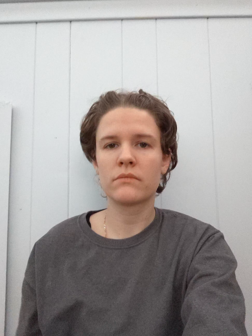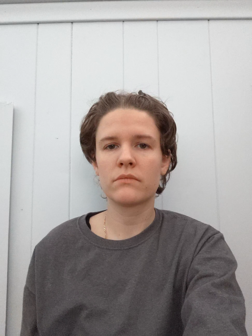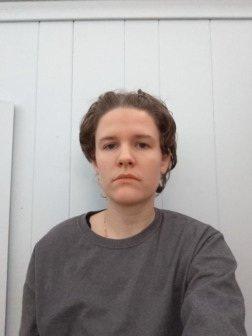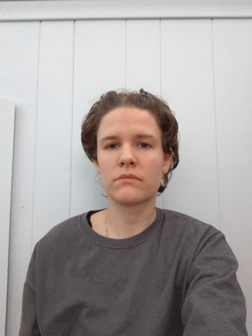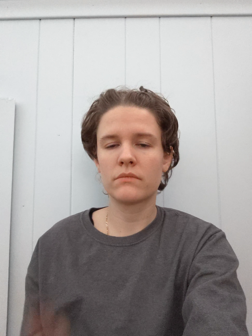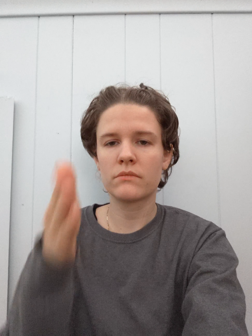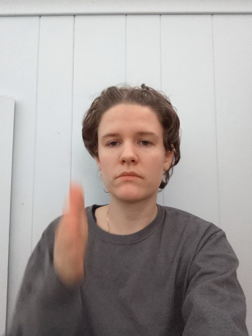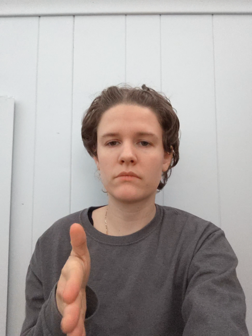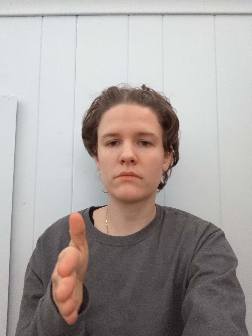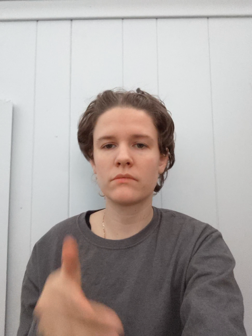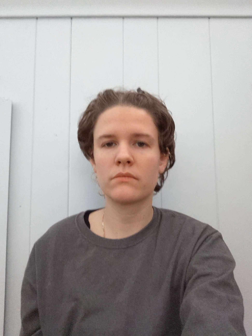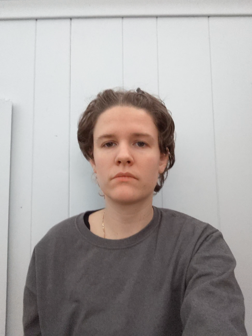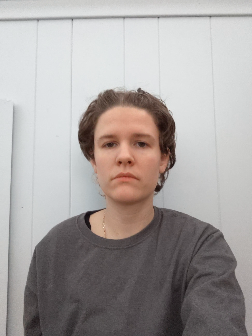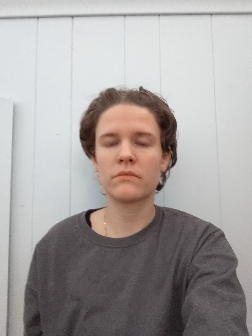person